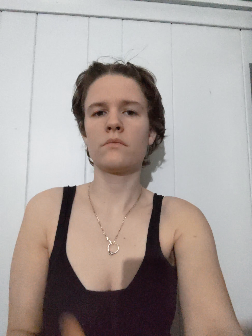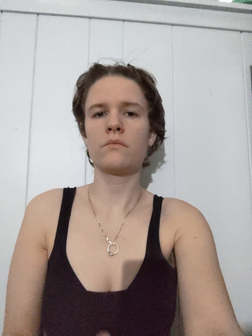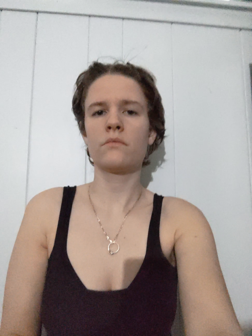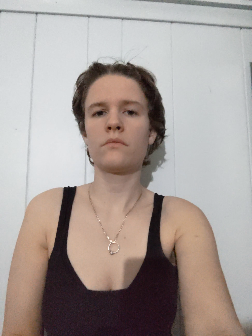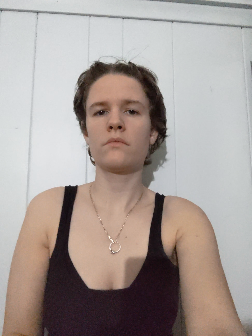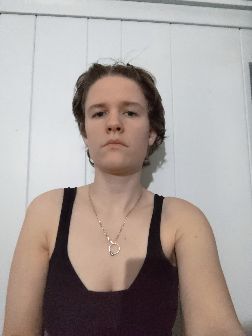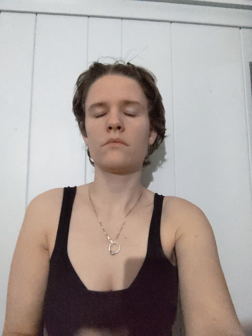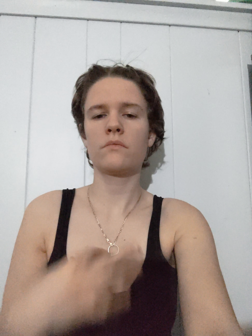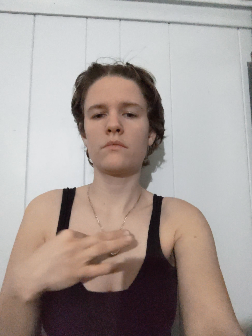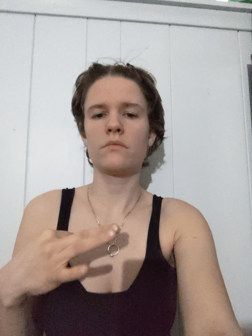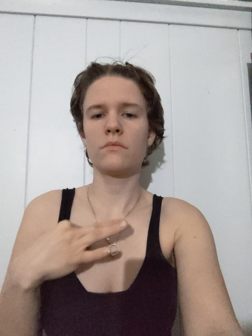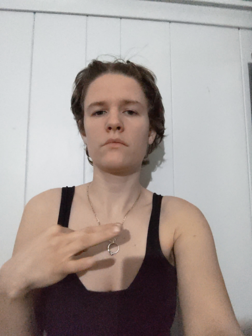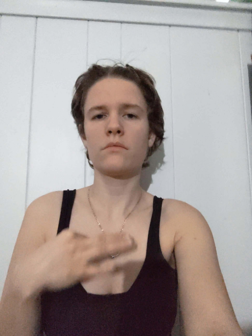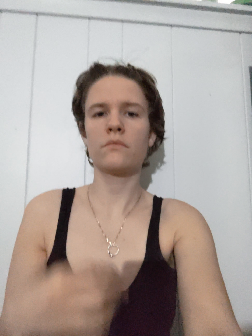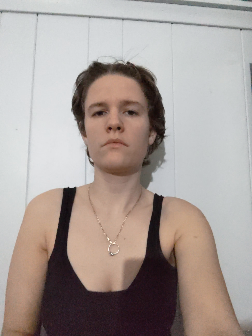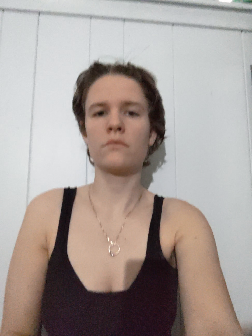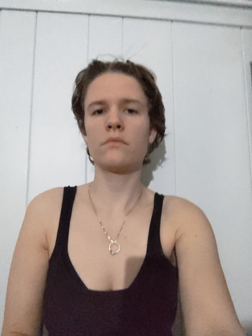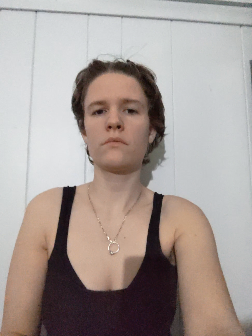shirt